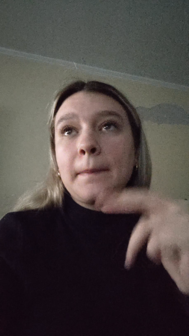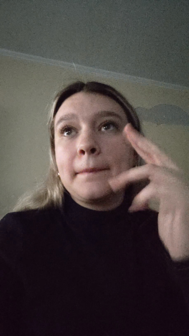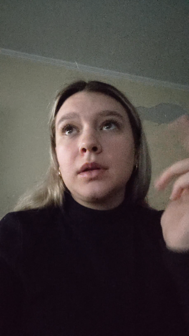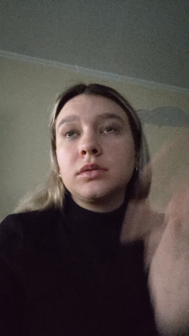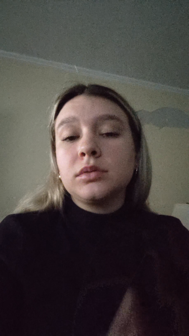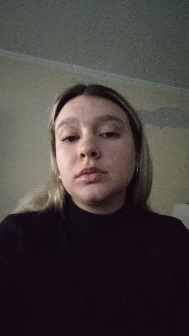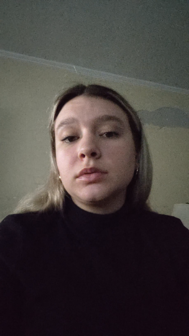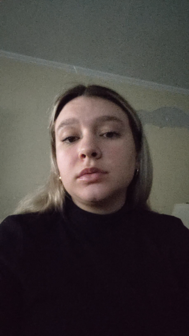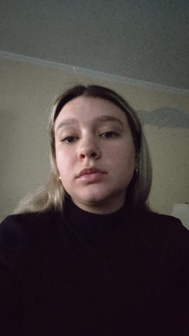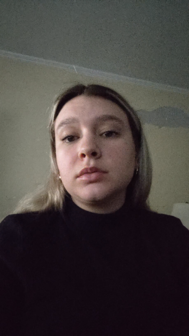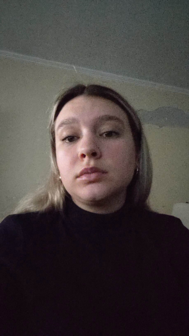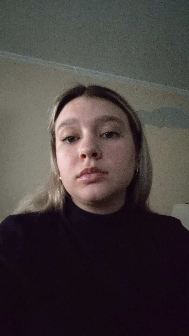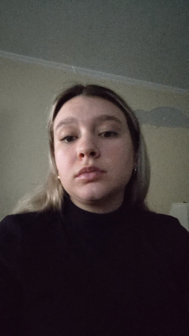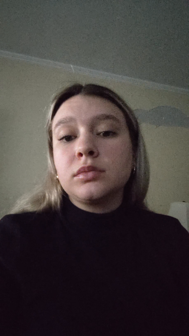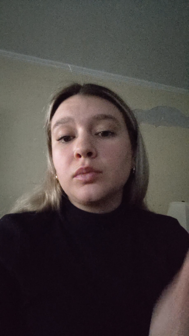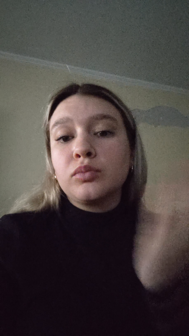bring